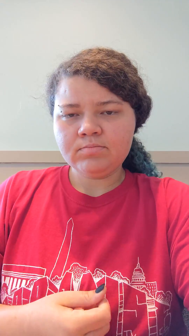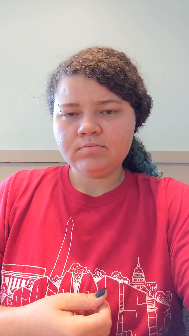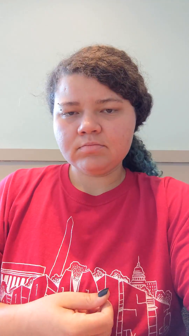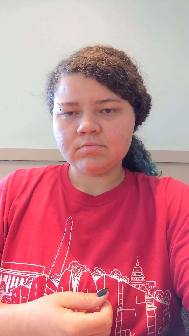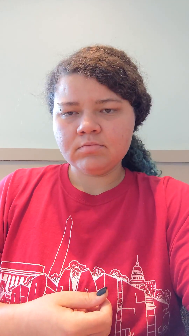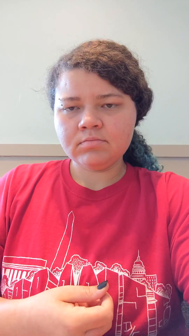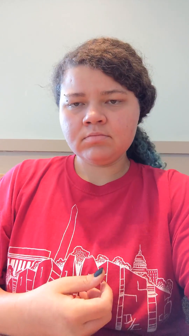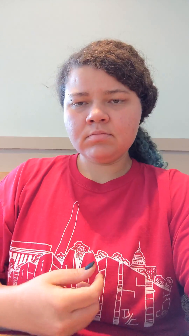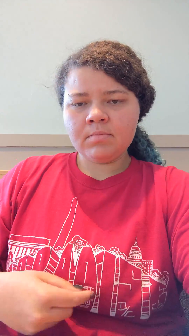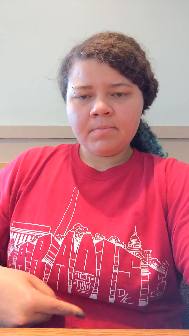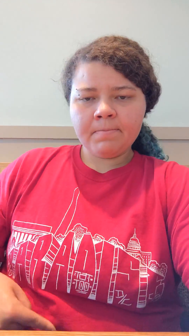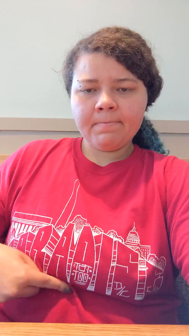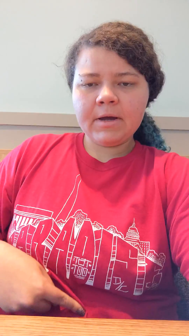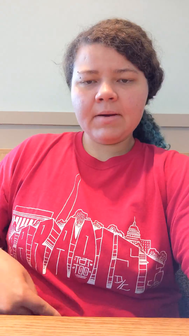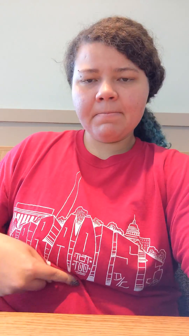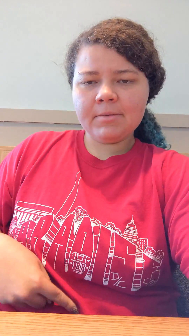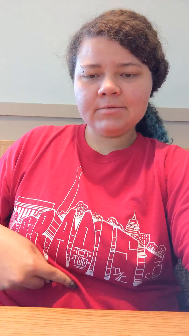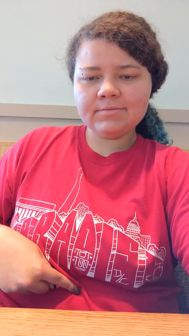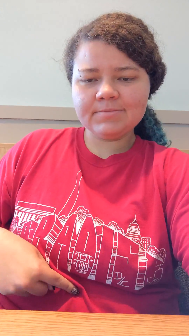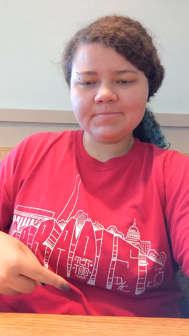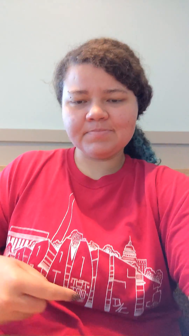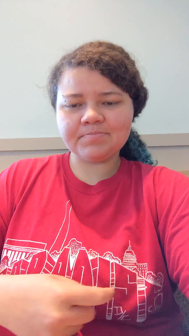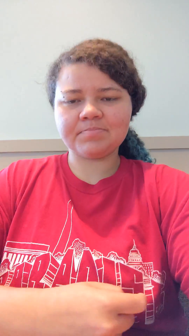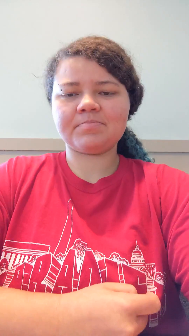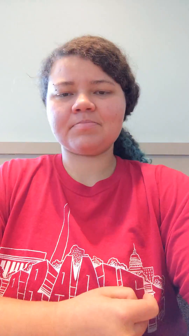belly button